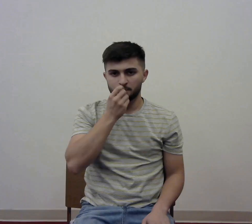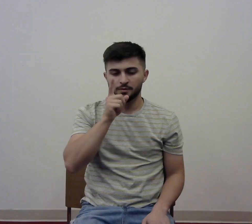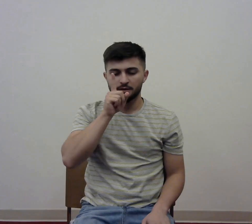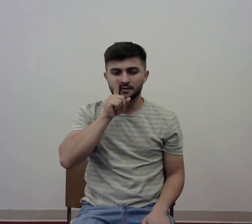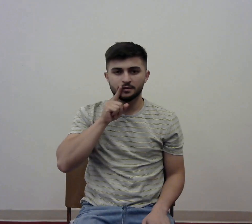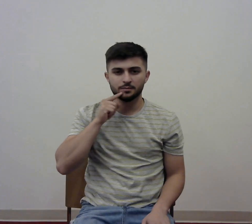azərbaycan